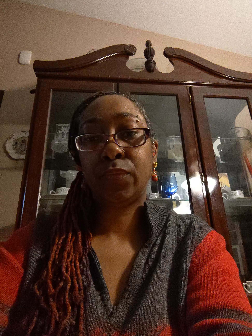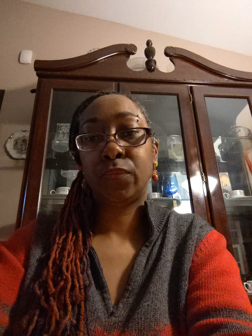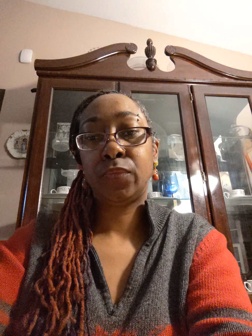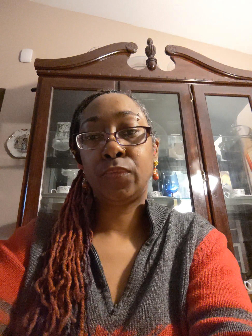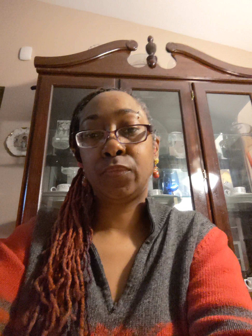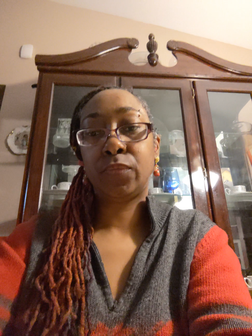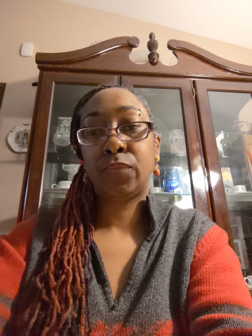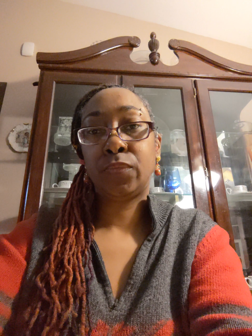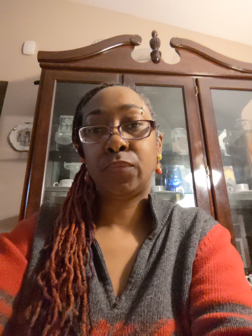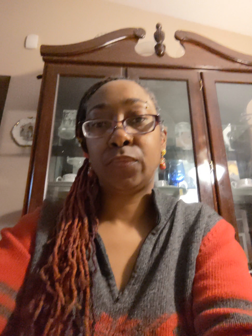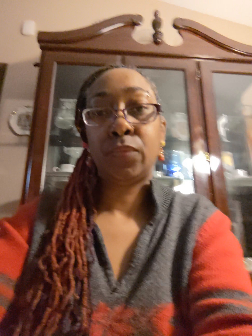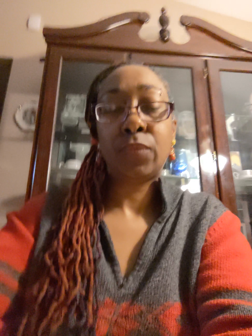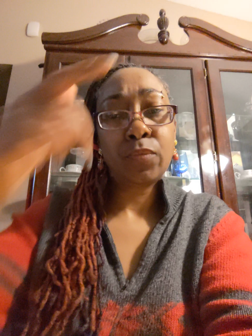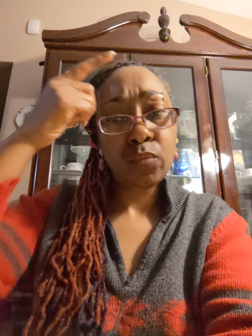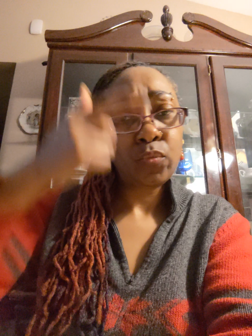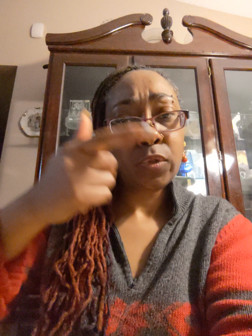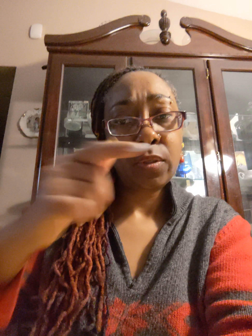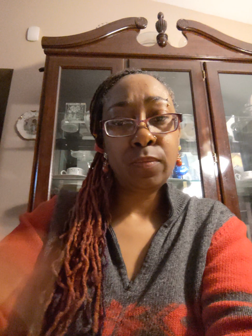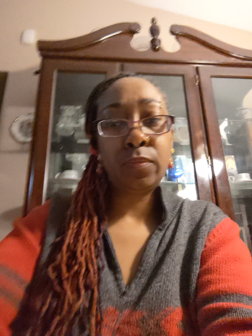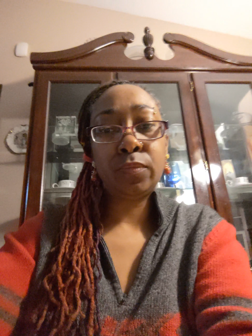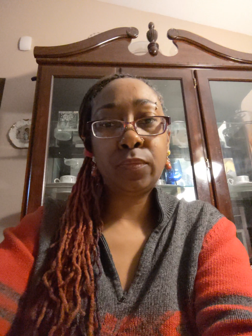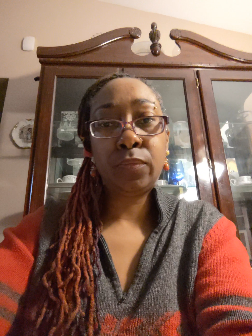brother